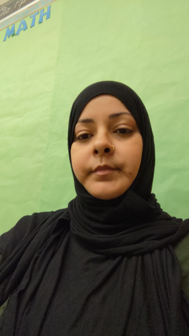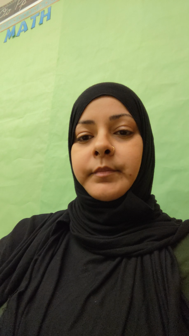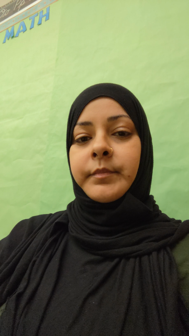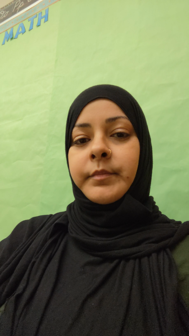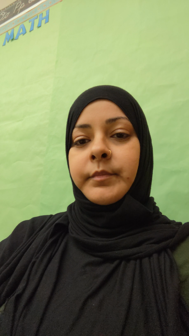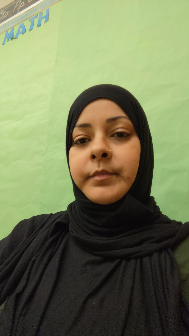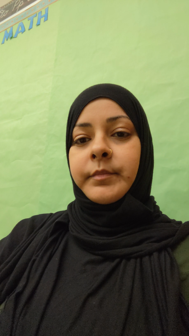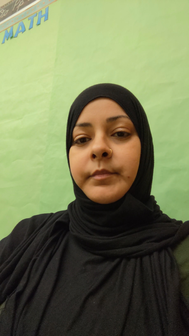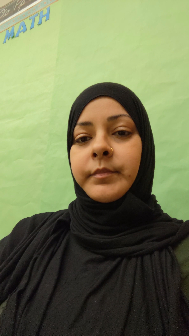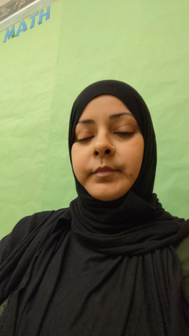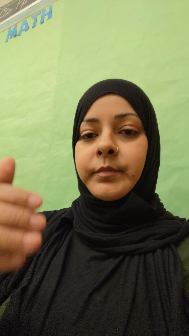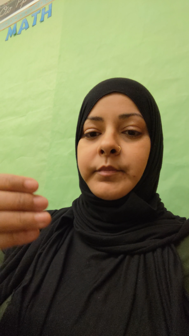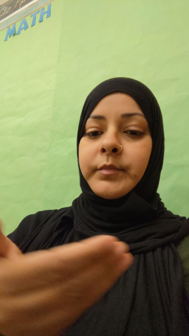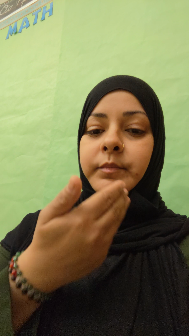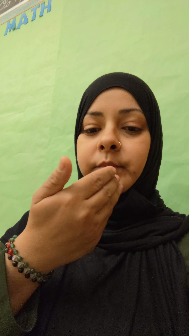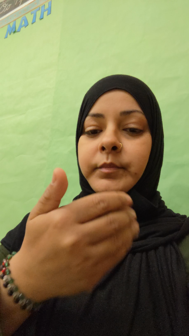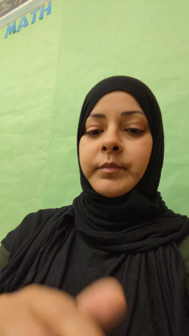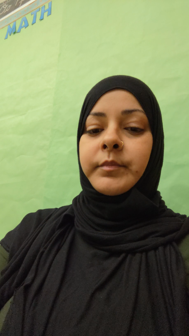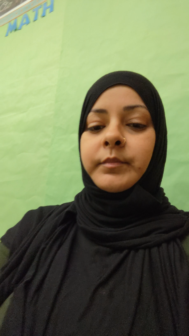new